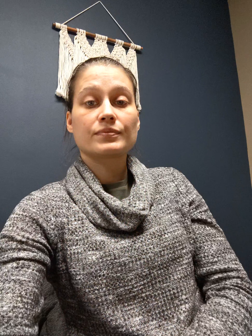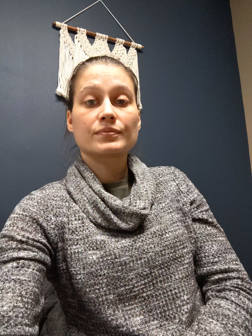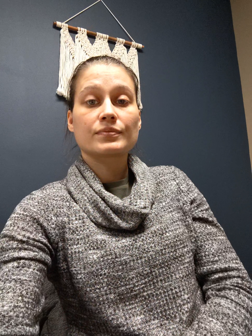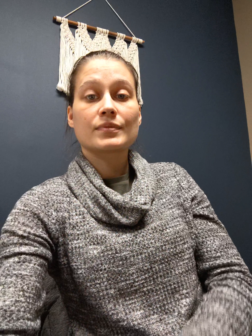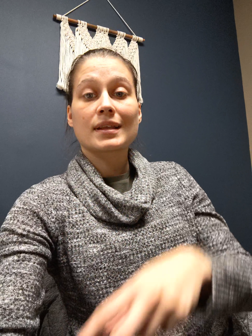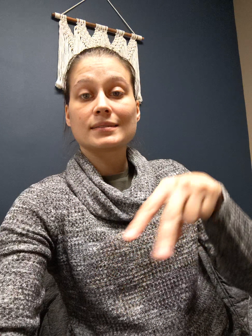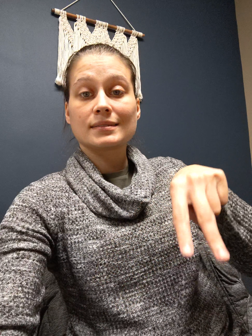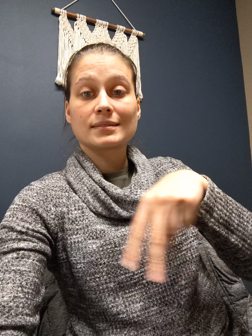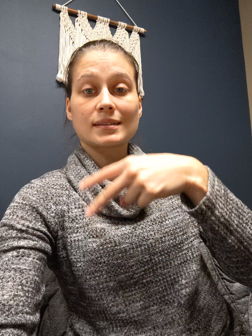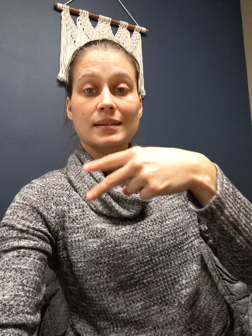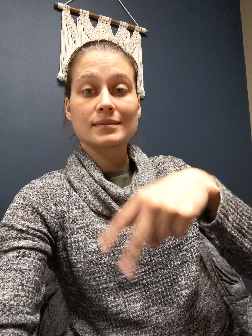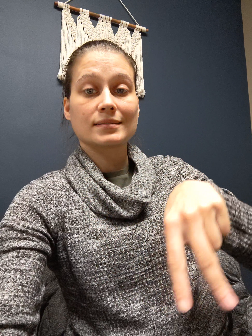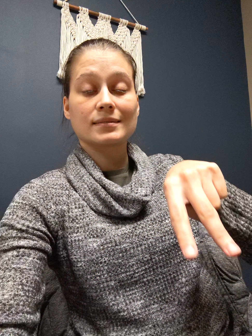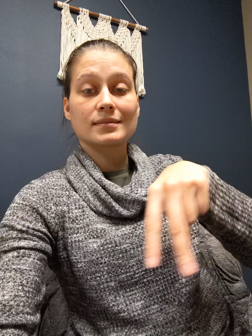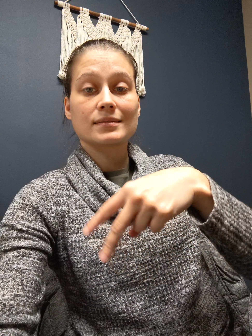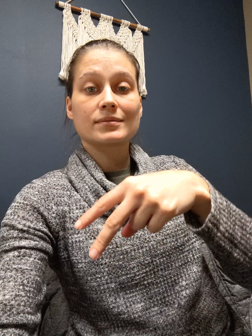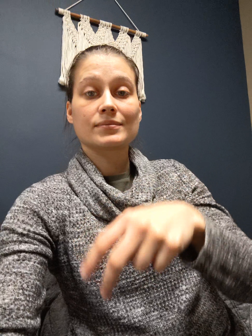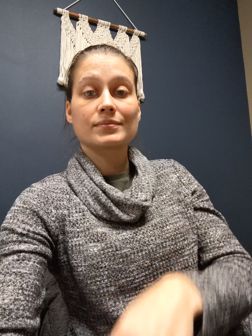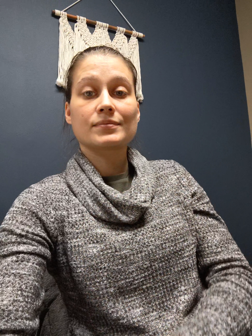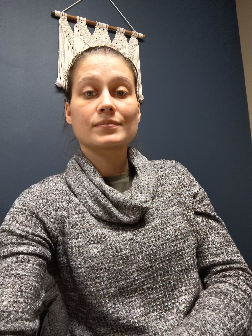dance